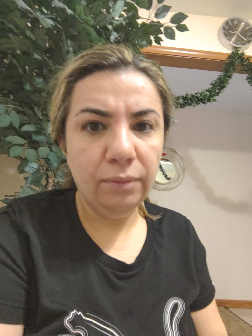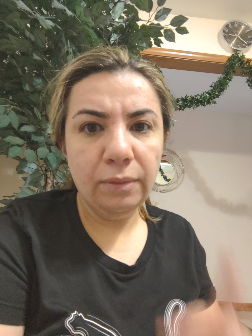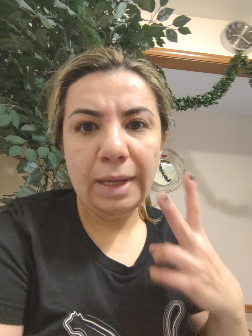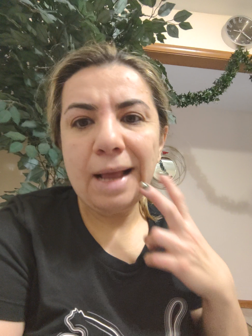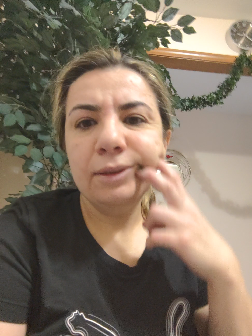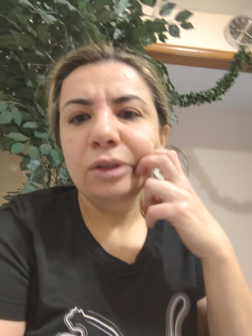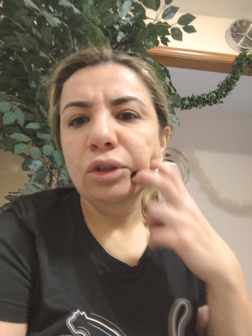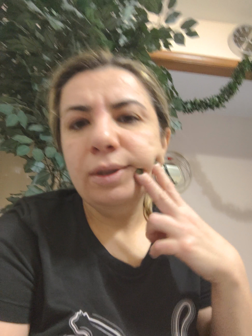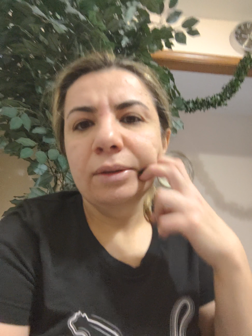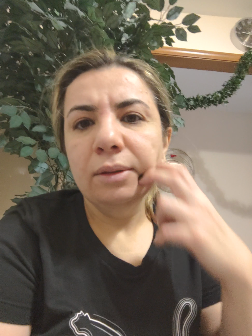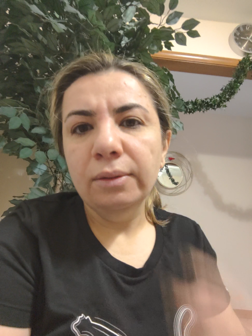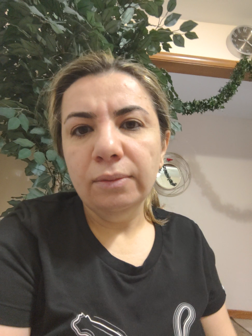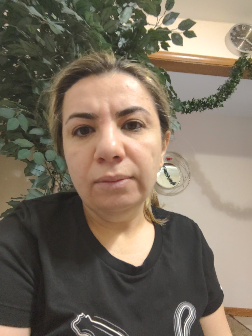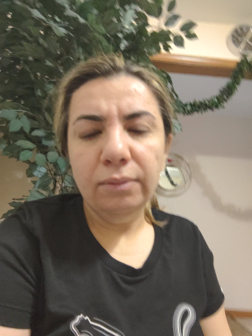gum